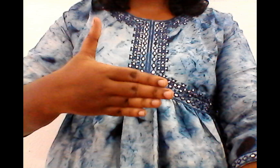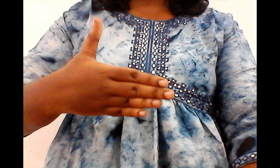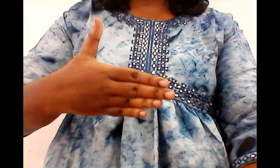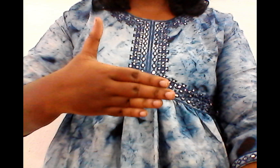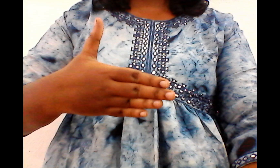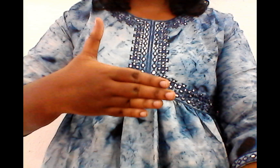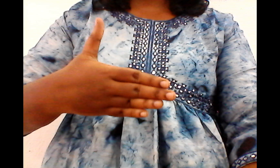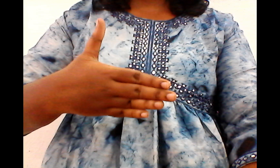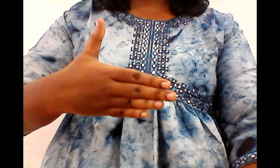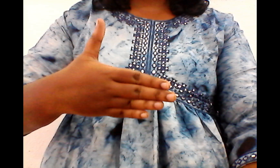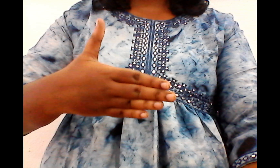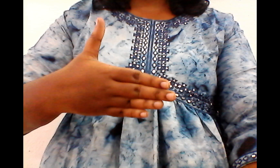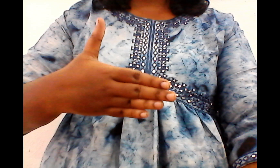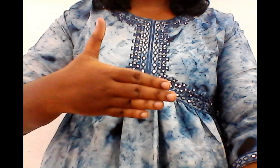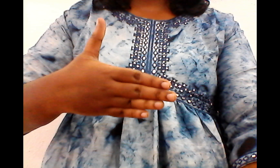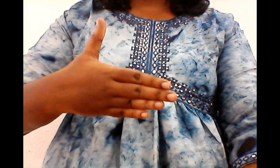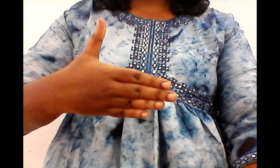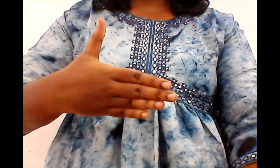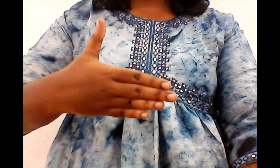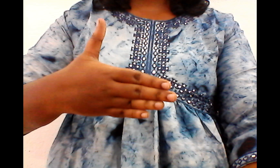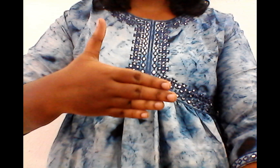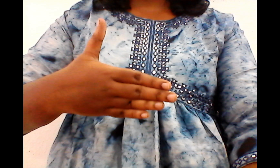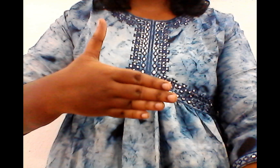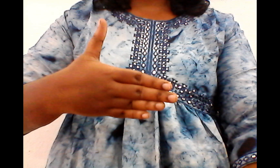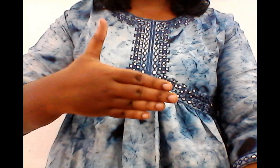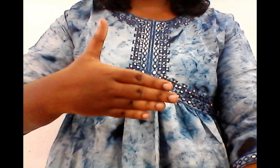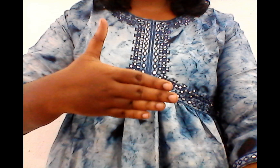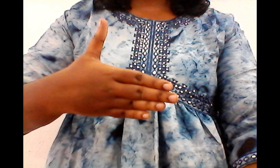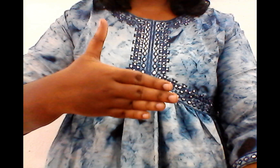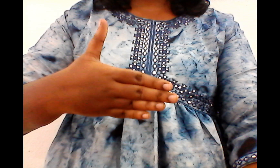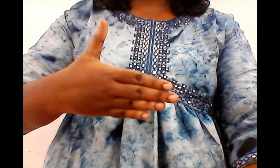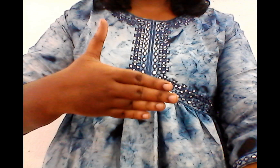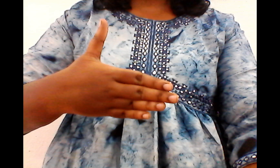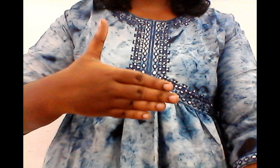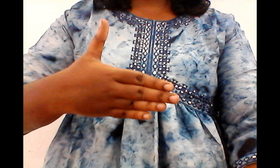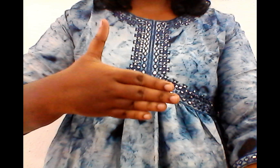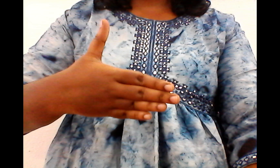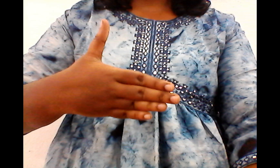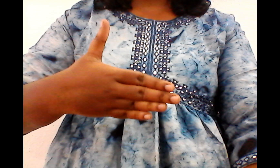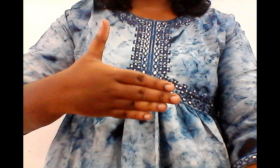ആ